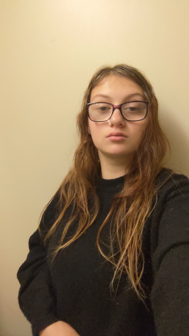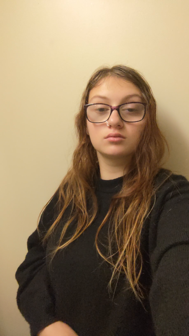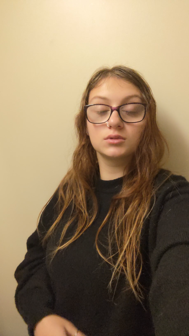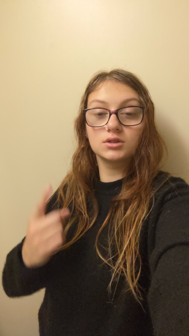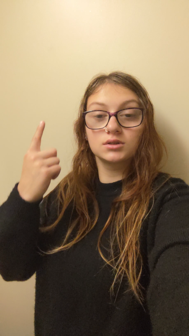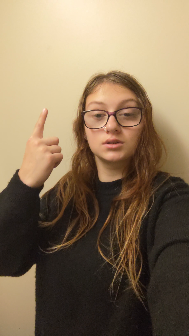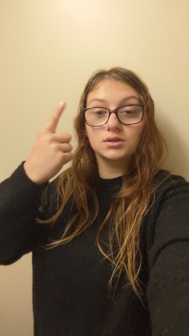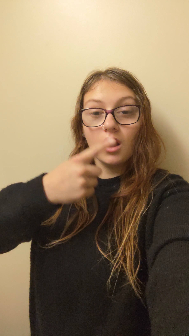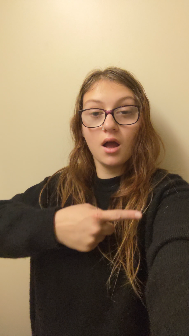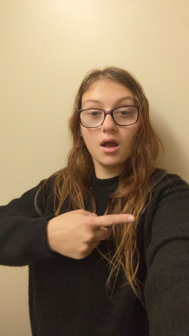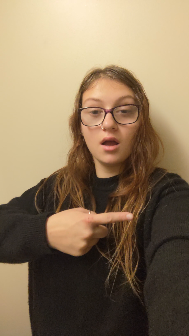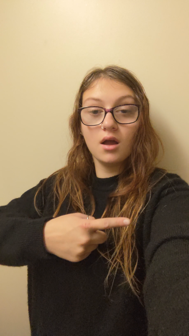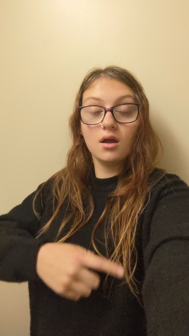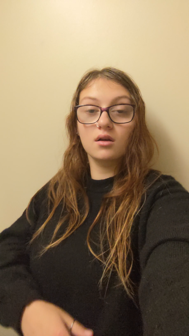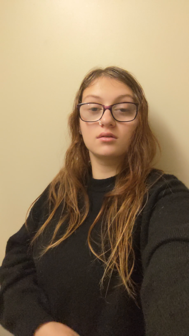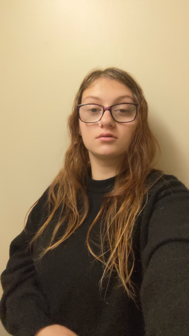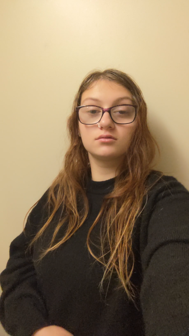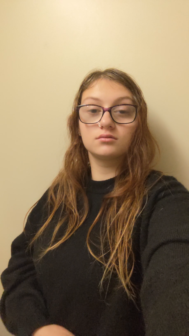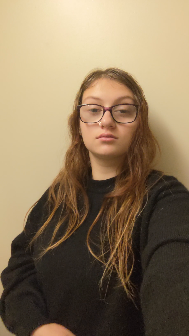day